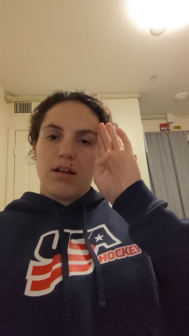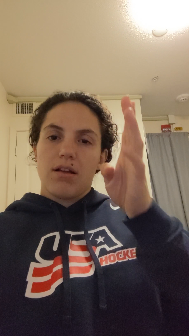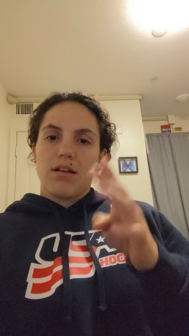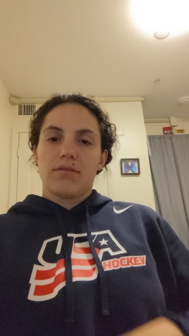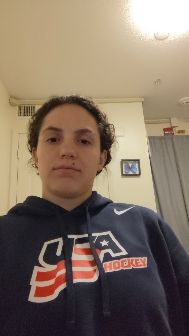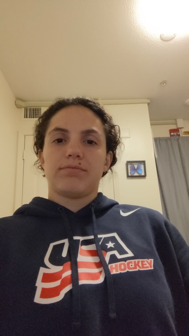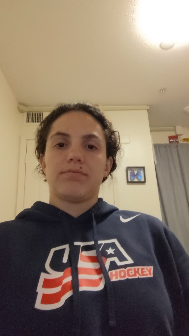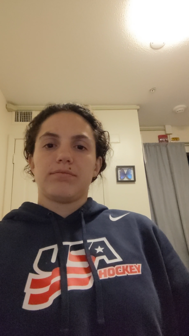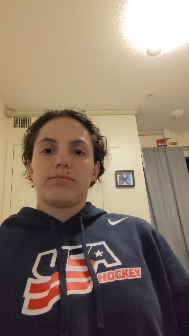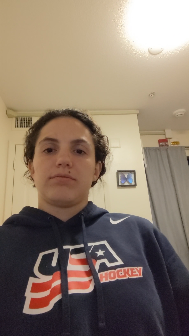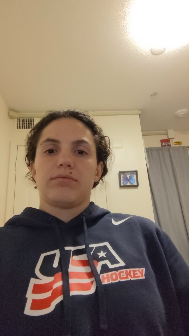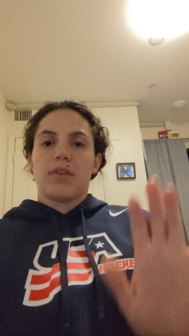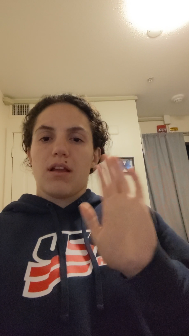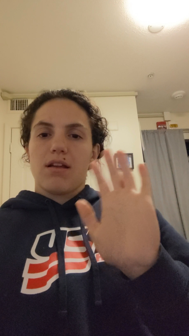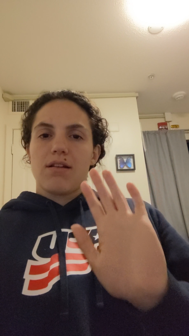hi